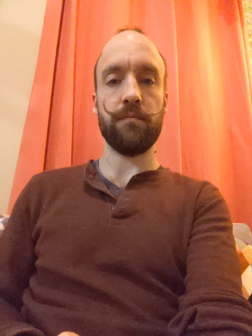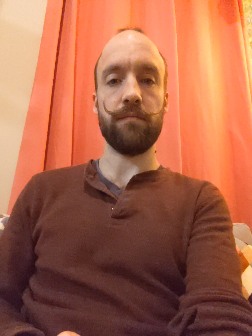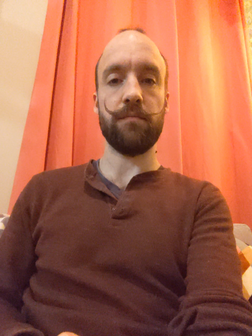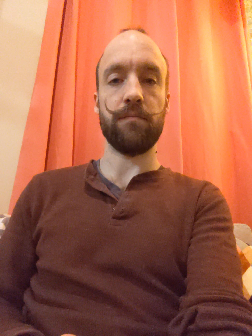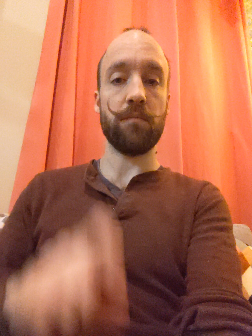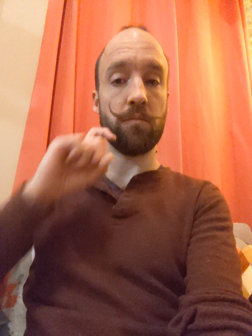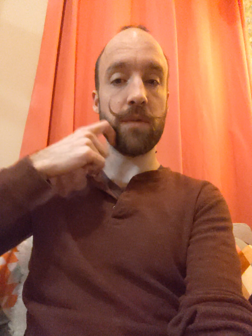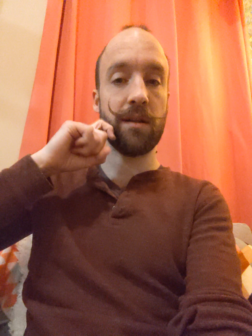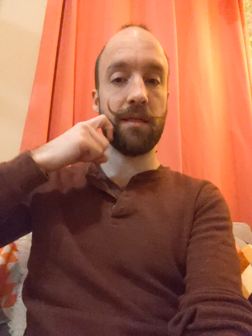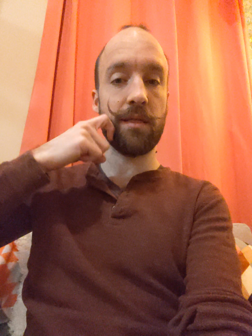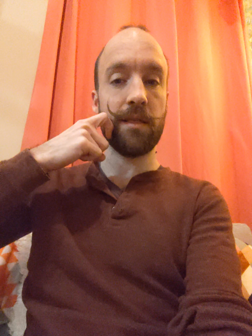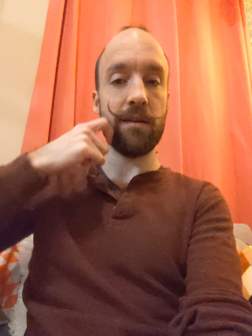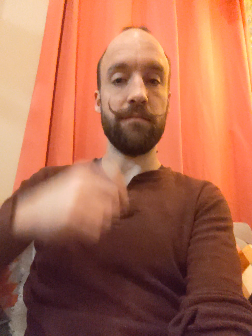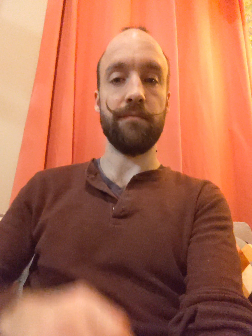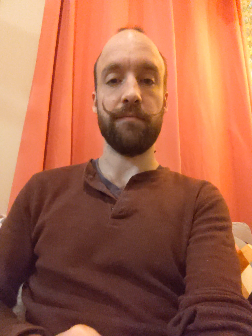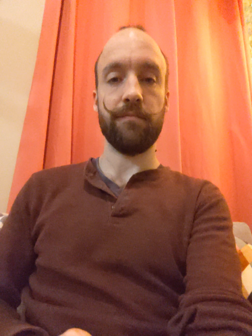apple